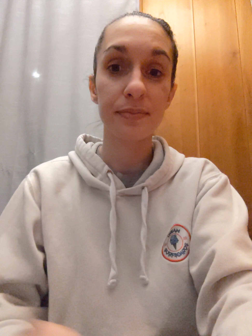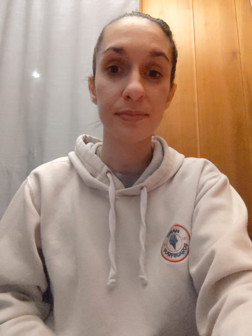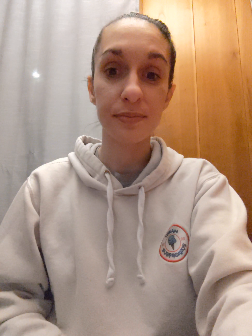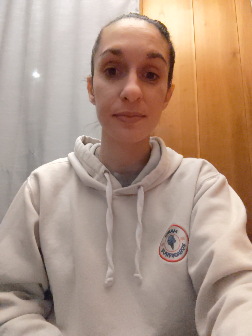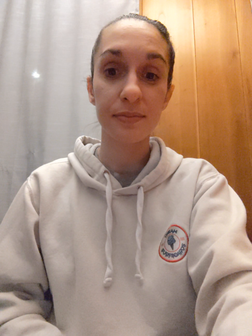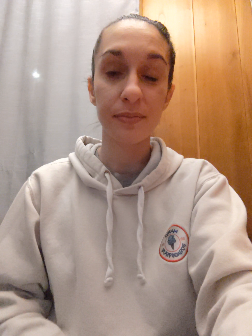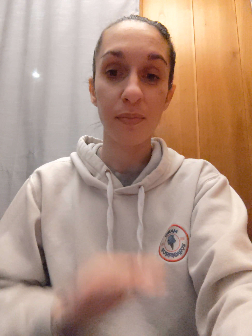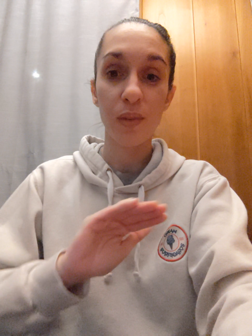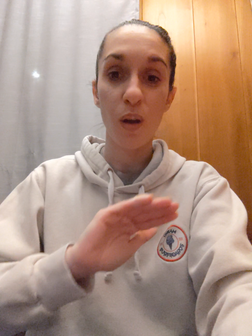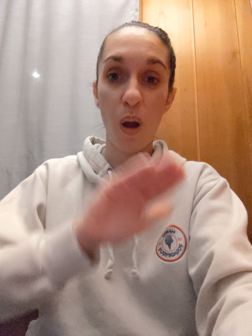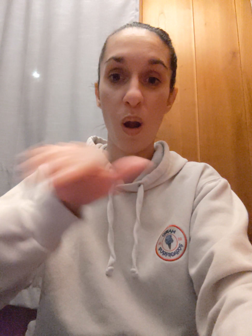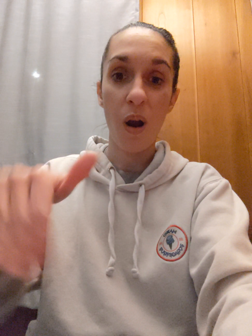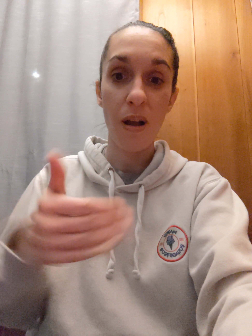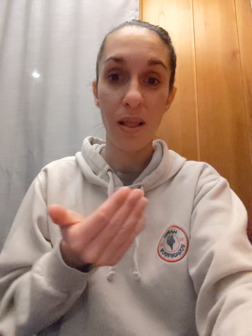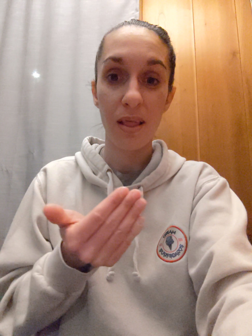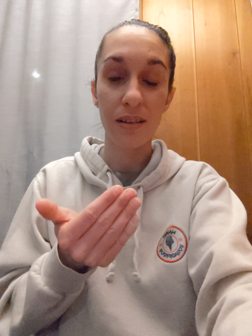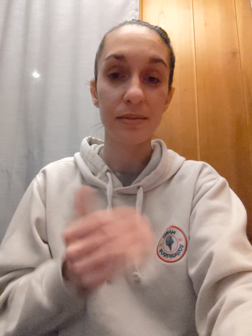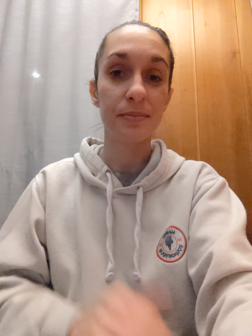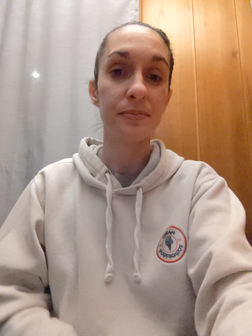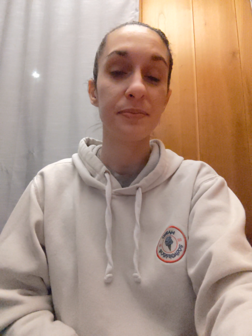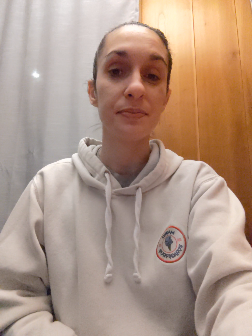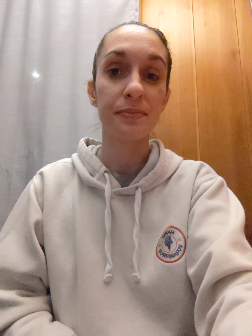all